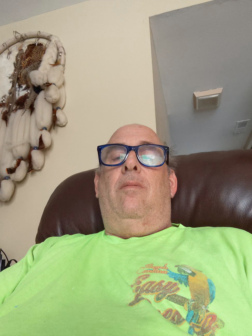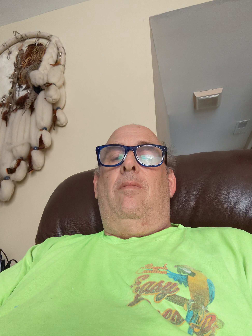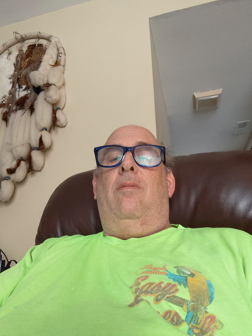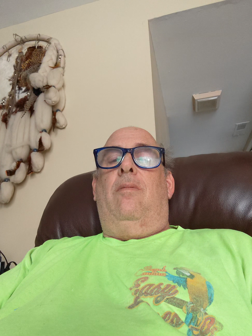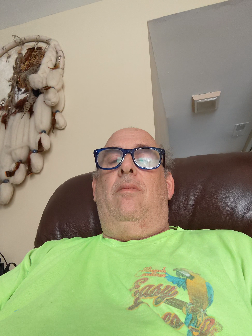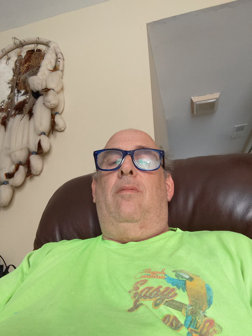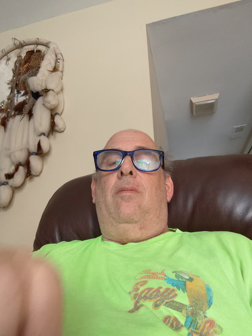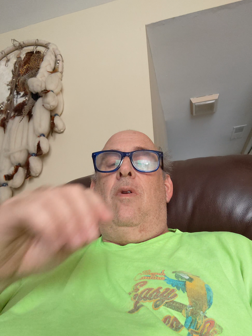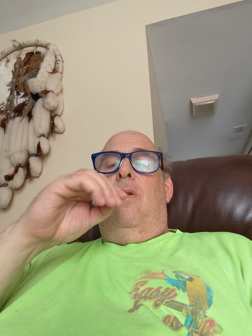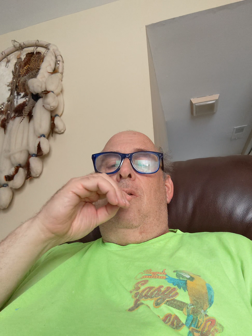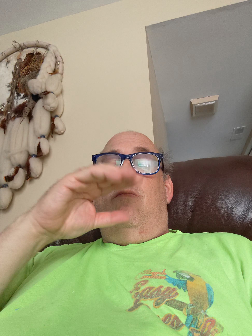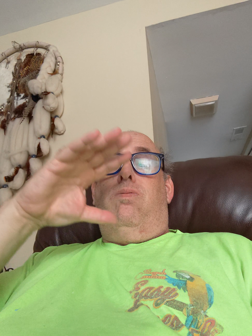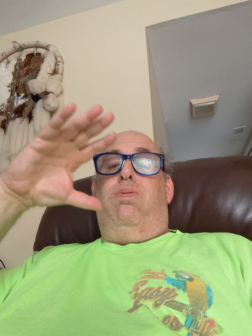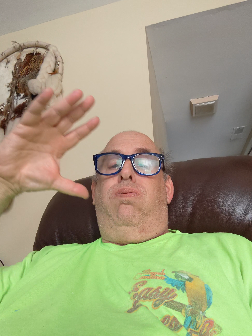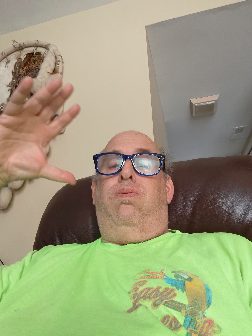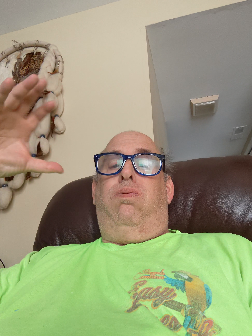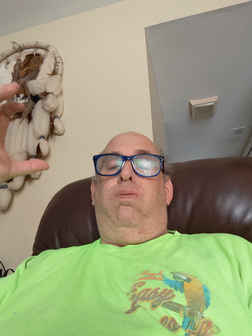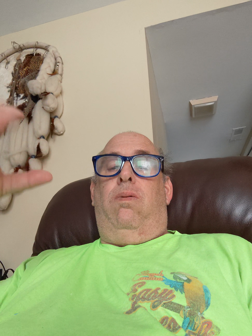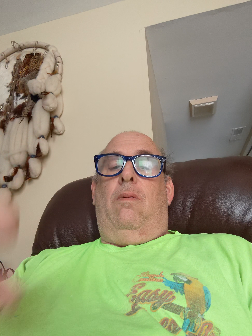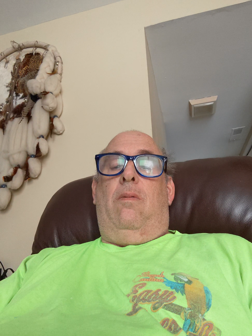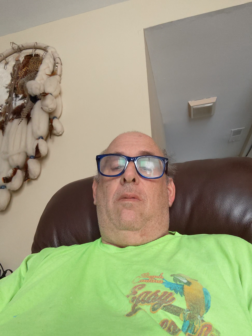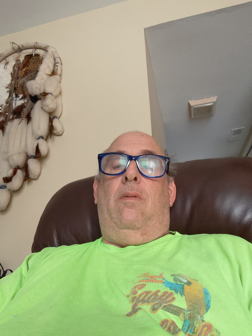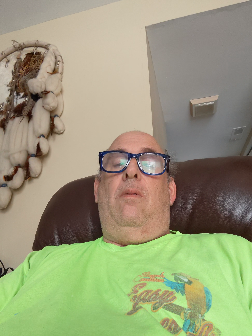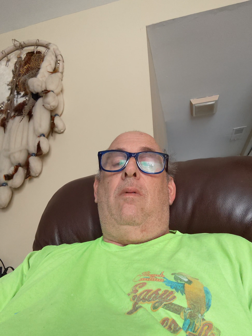balloon